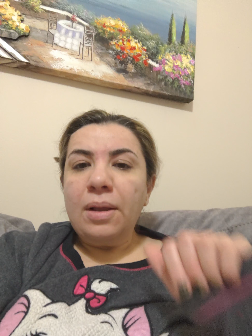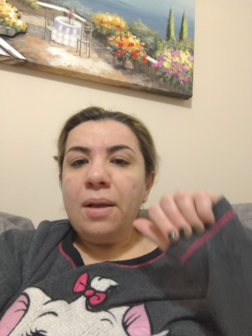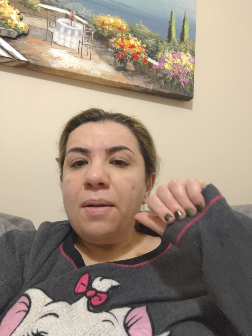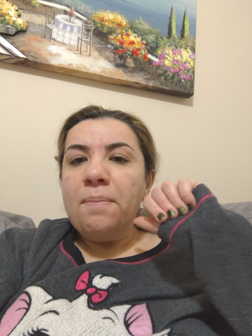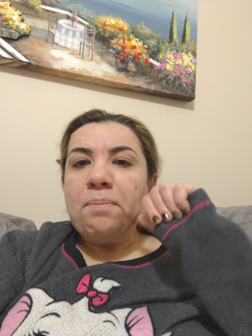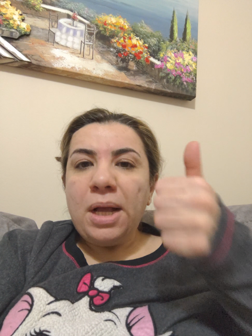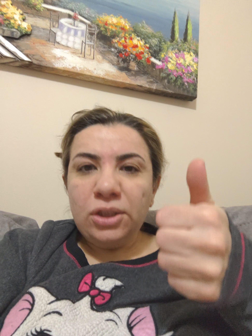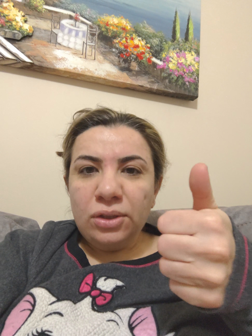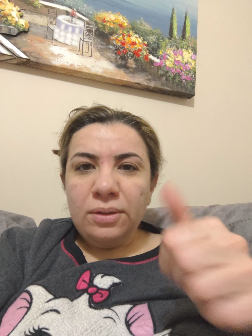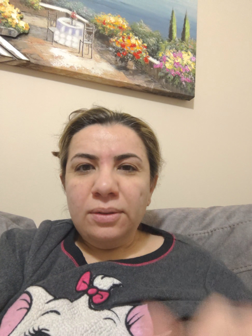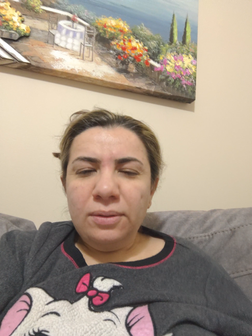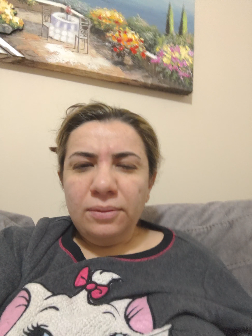tomorrow